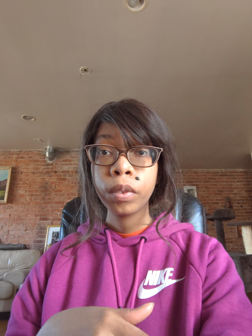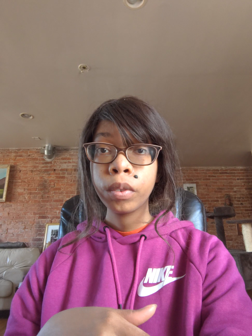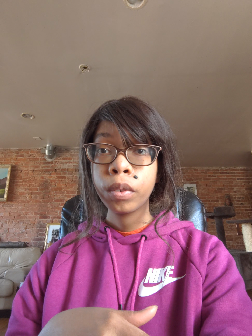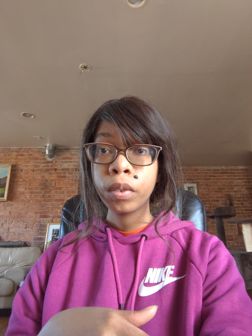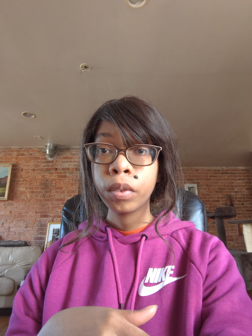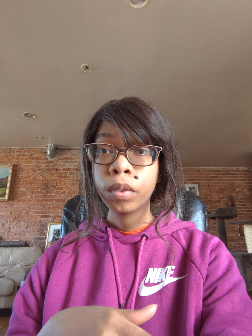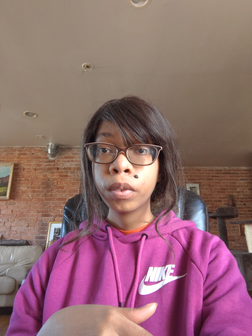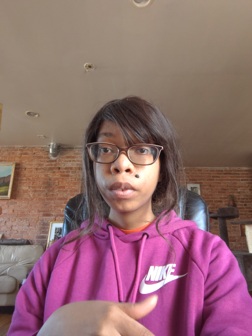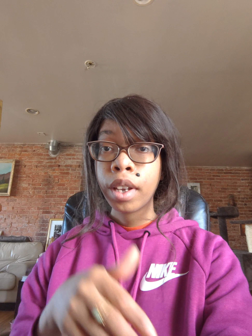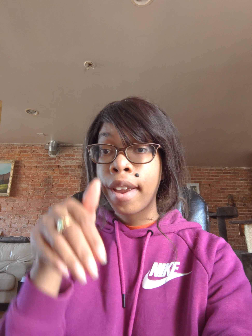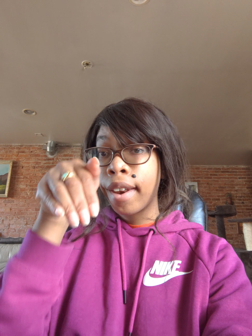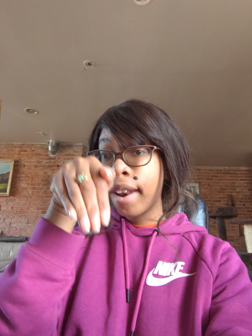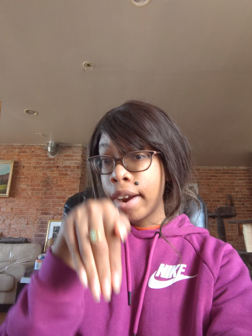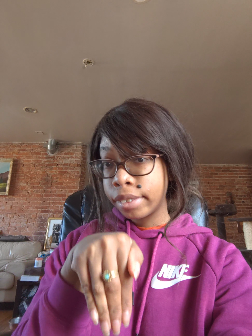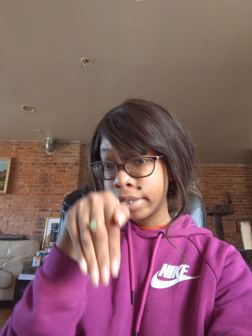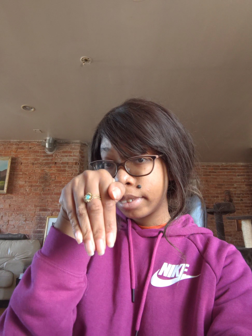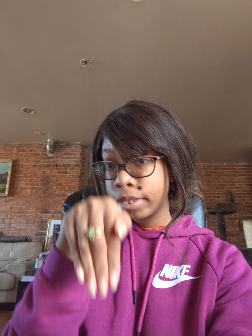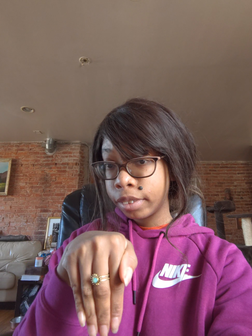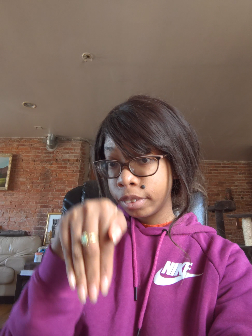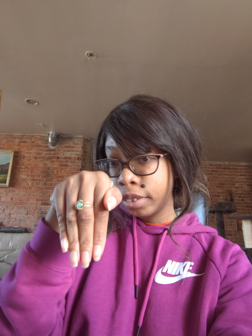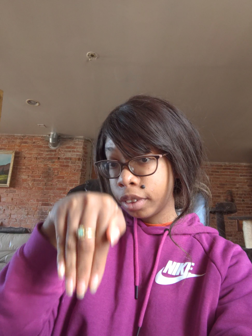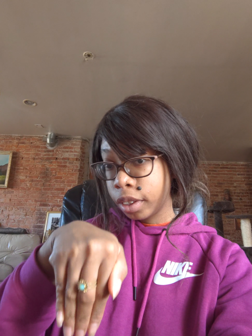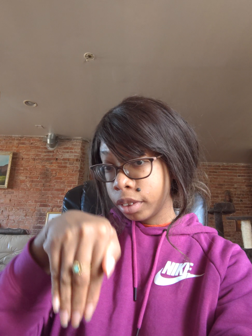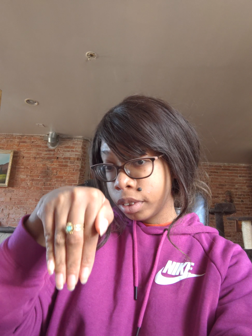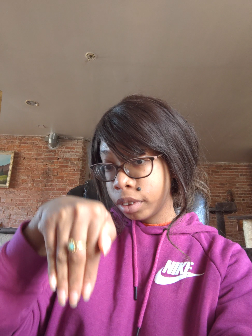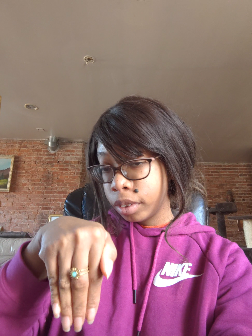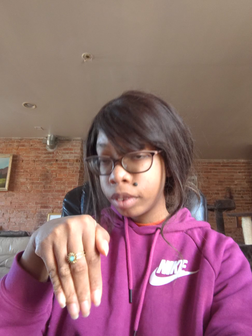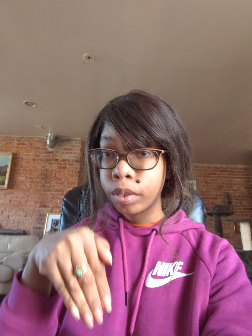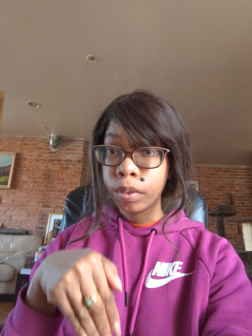night